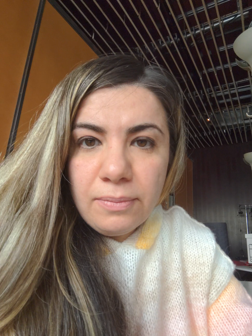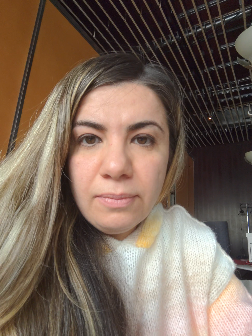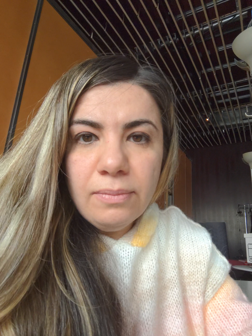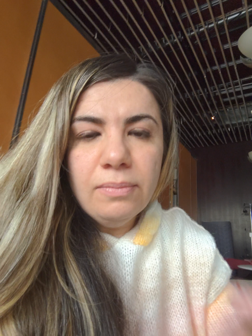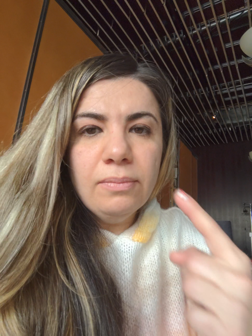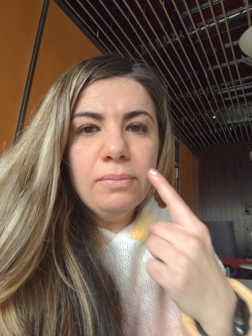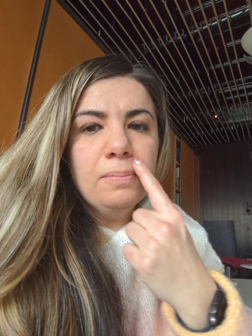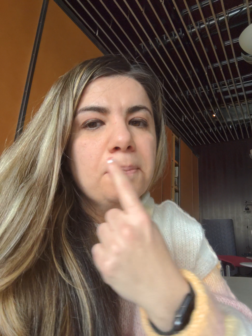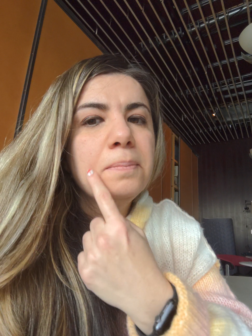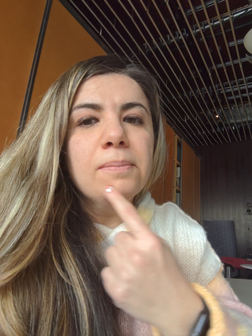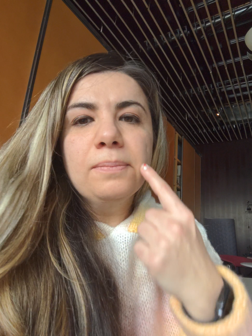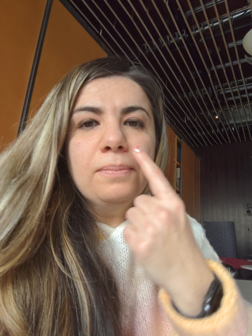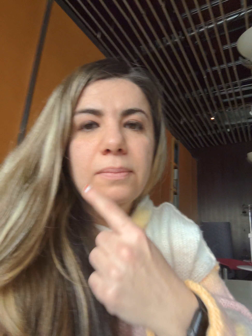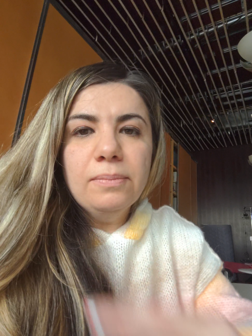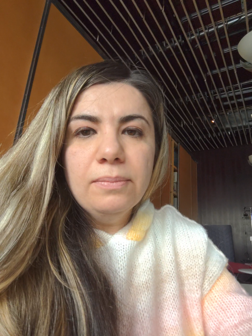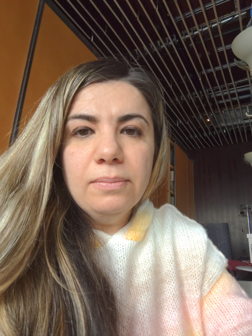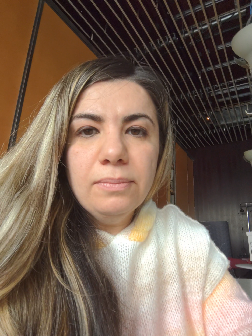mouth